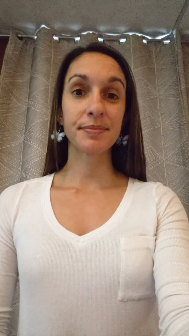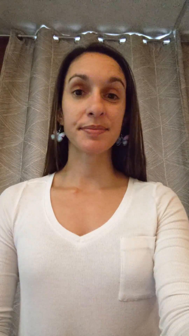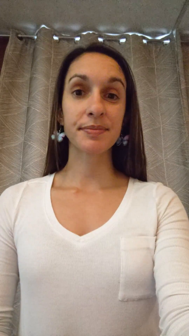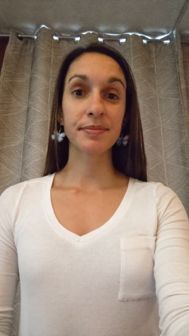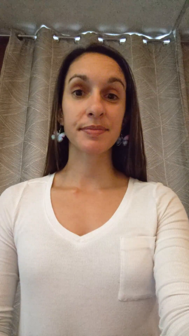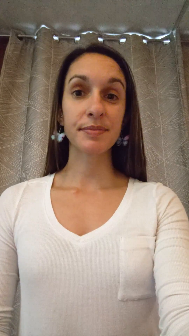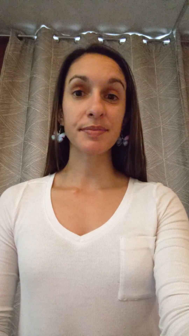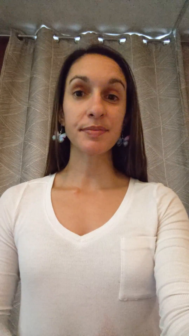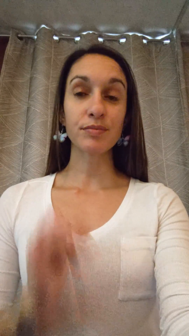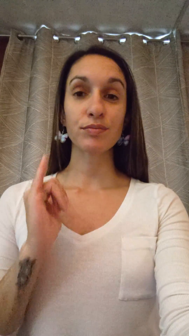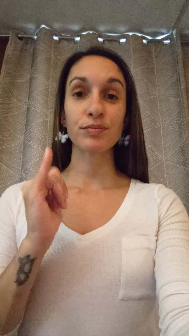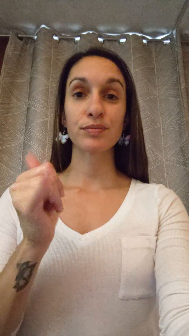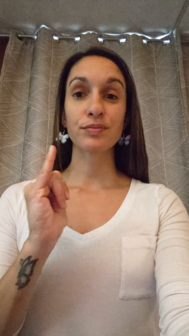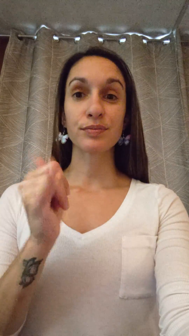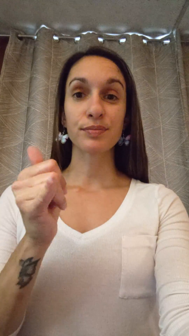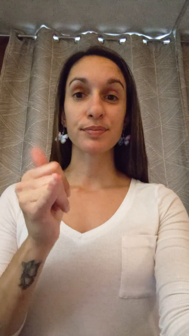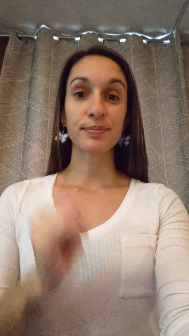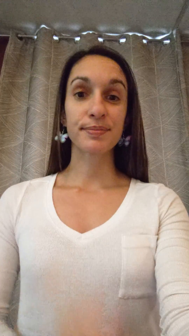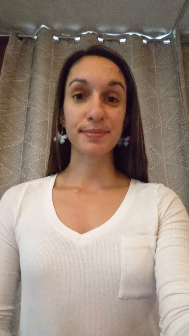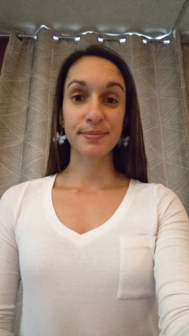rocking chair